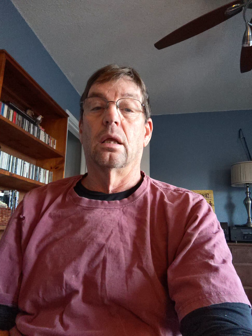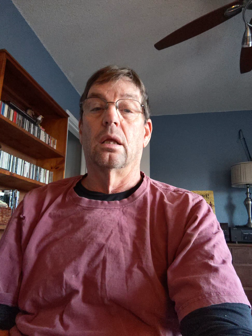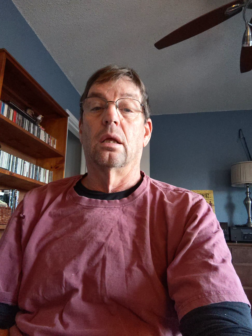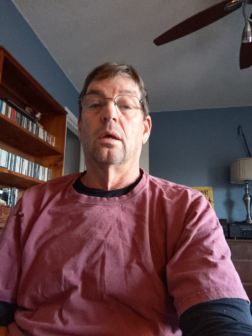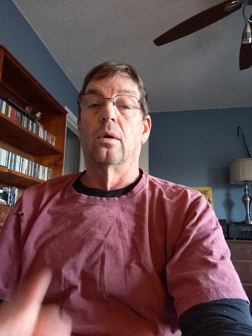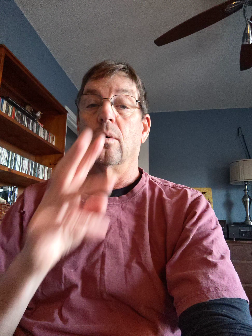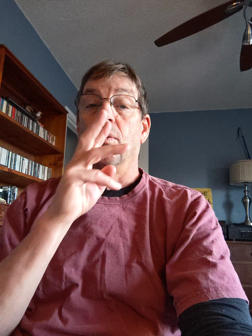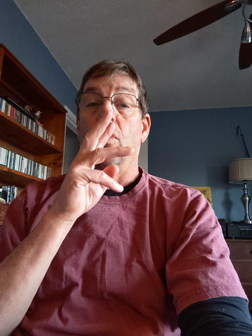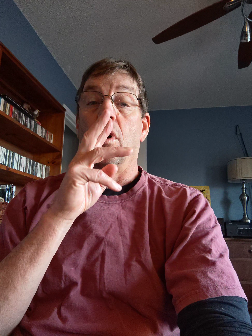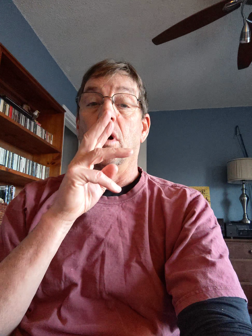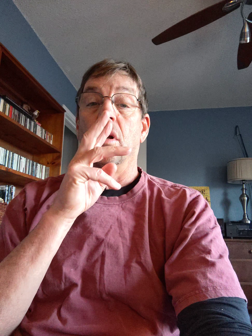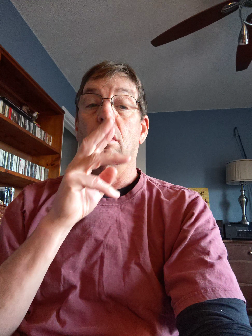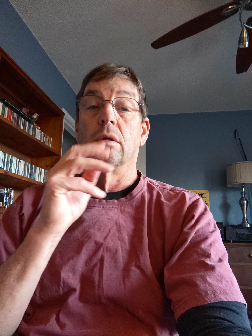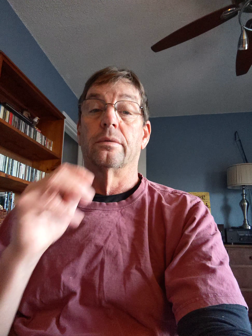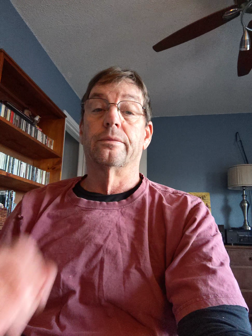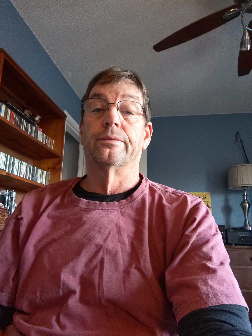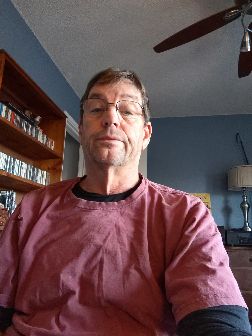water